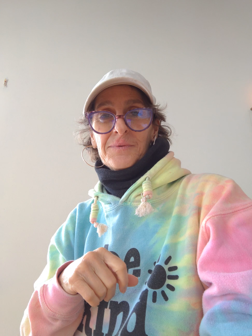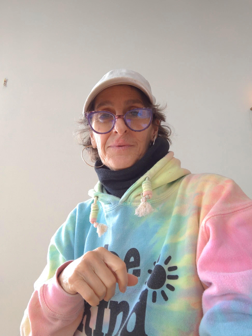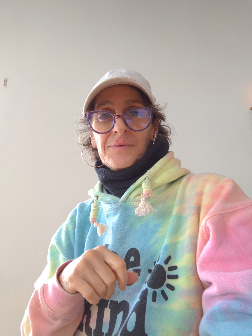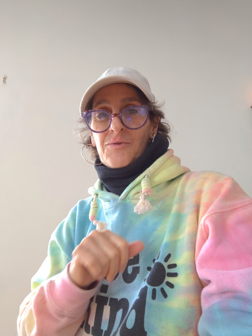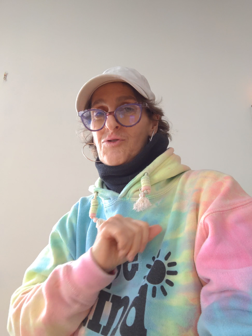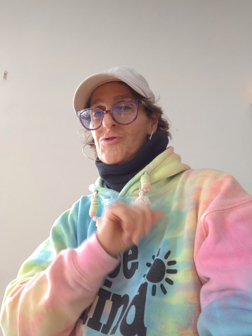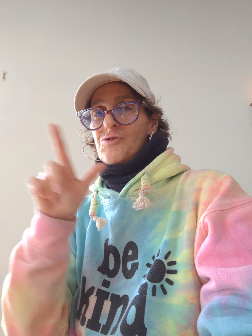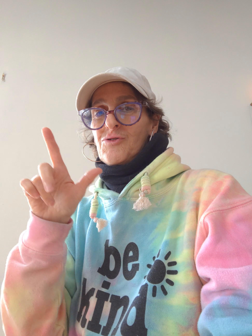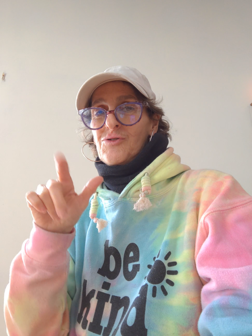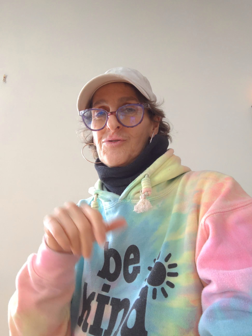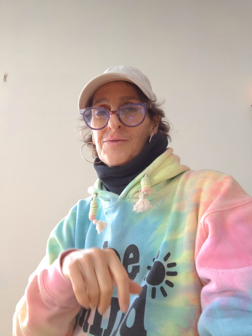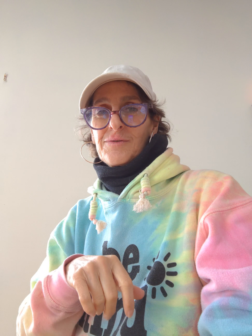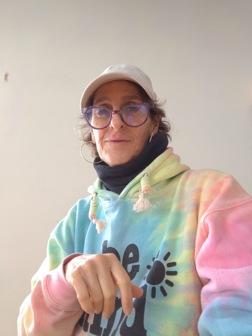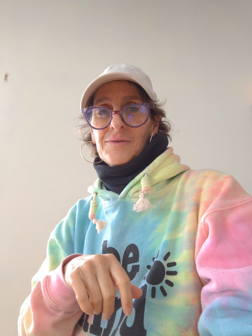all